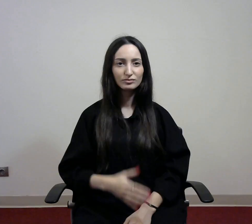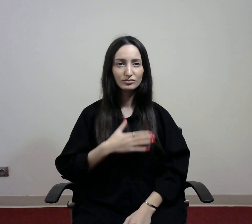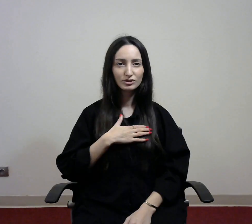mən